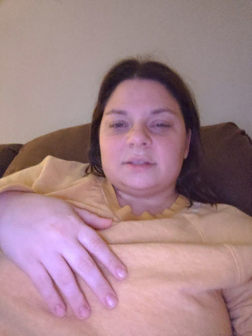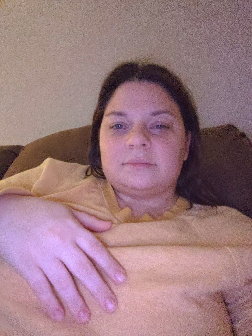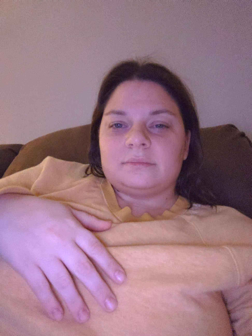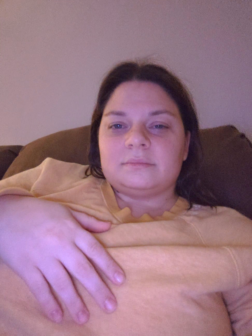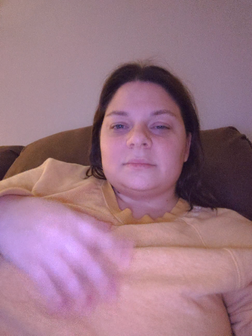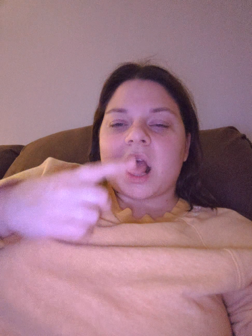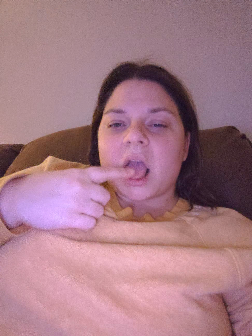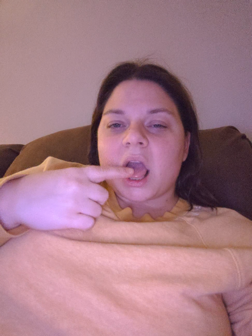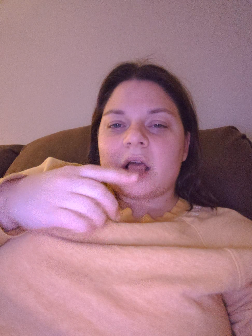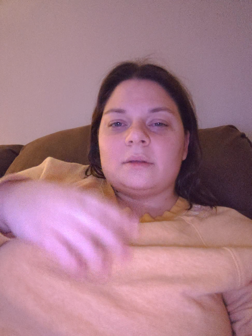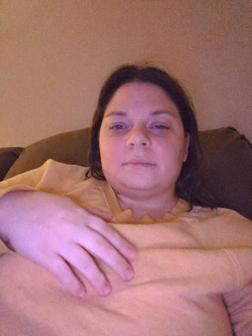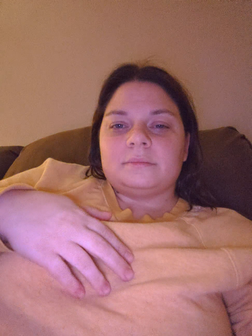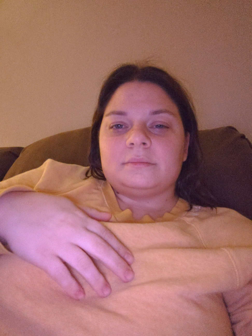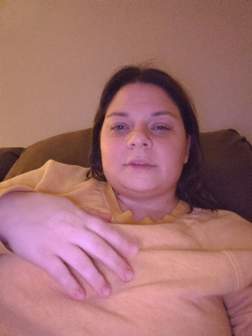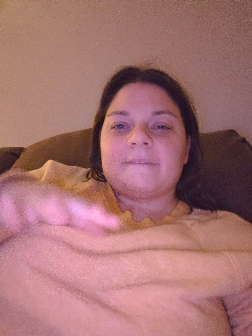tongue